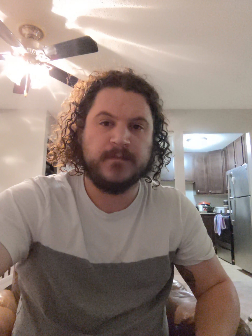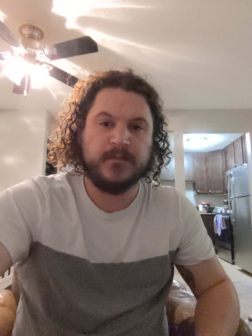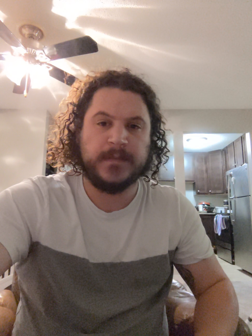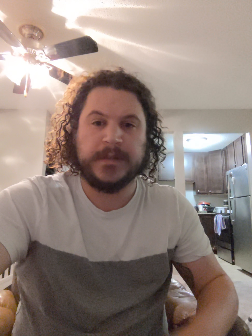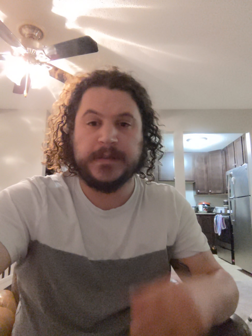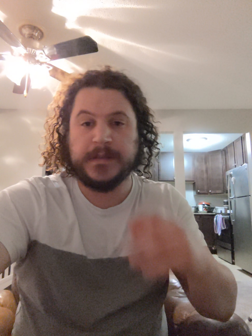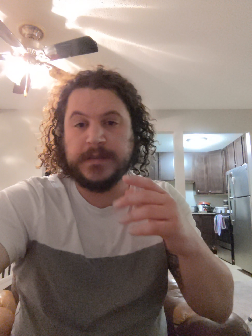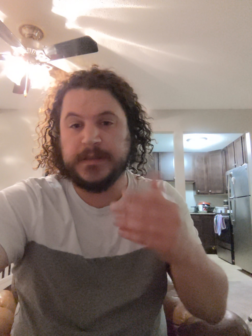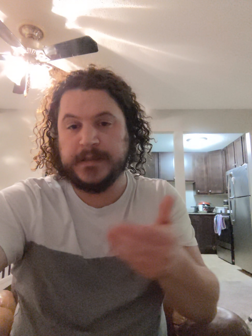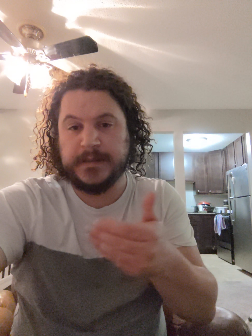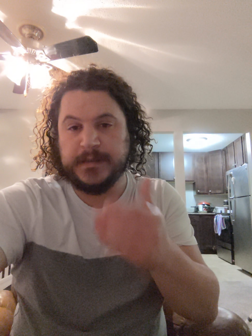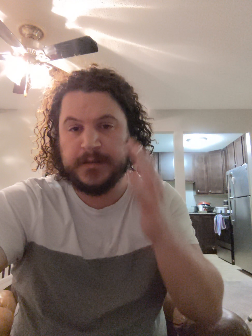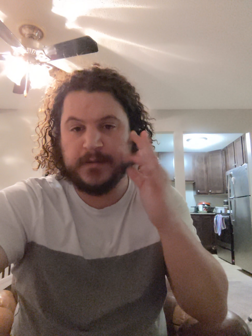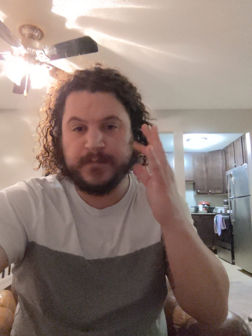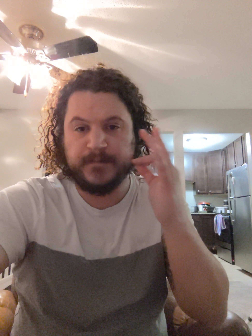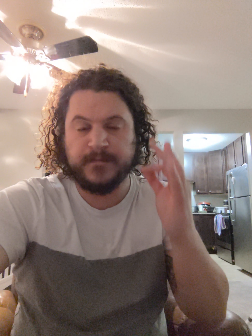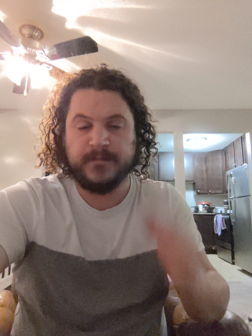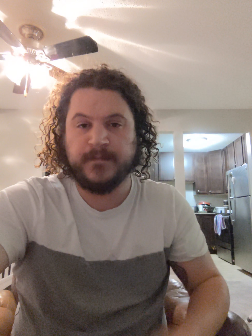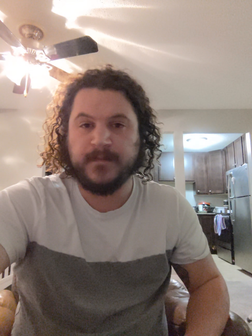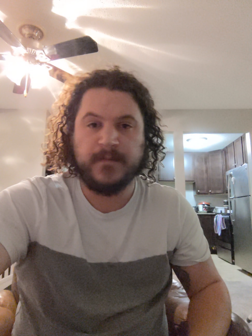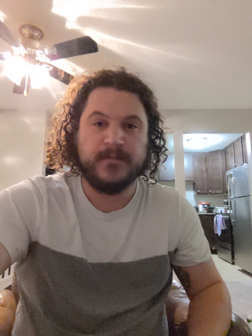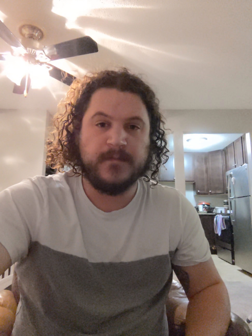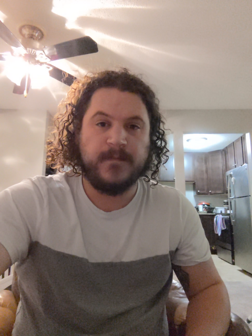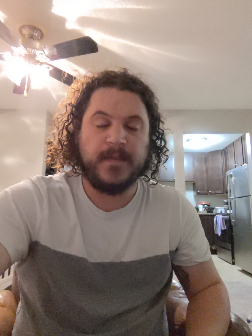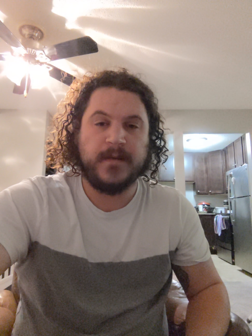kitty